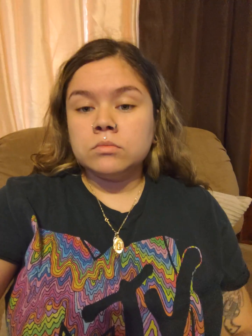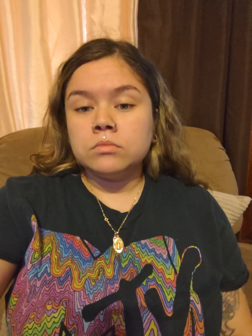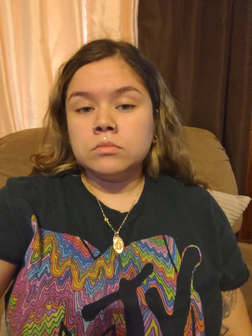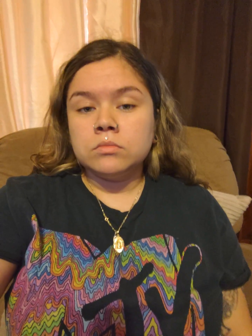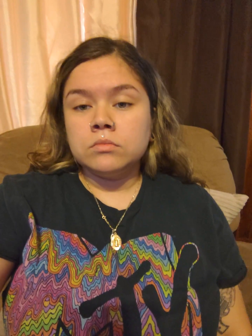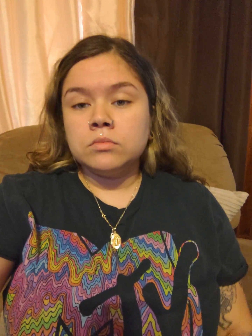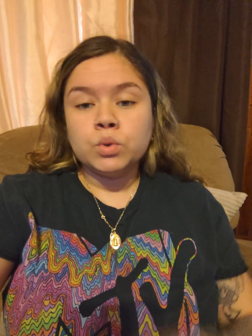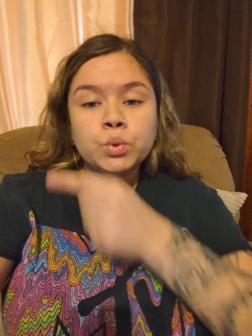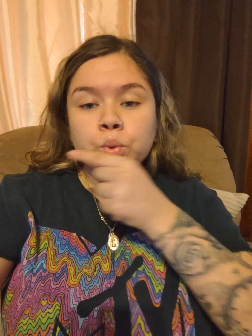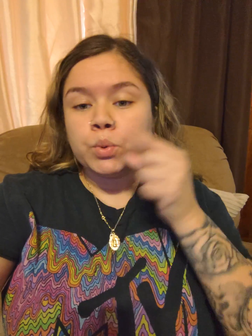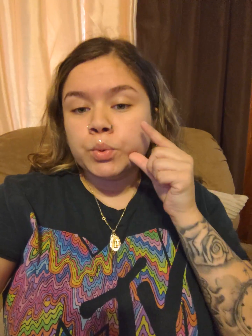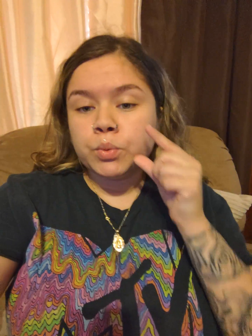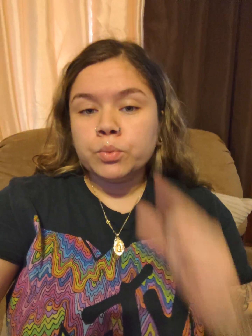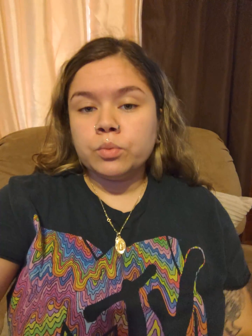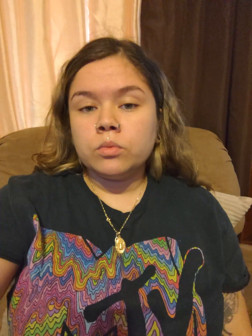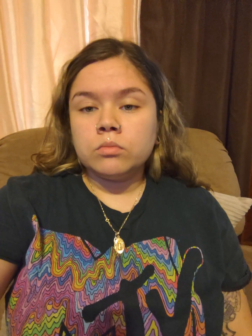glue